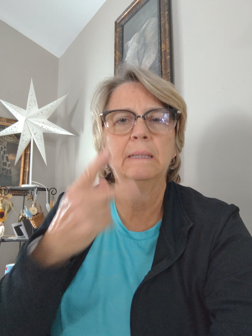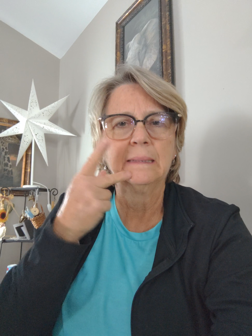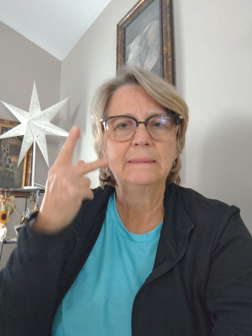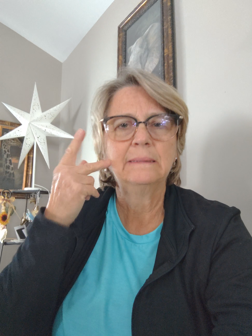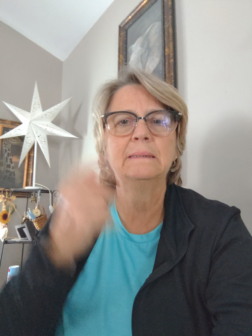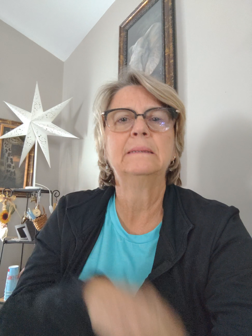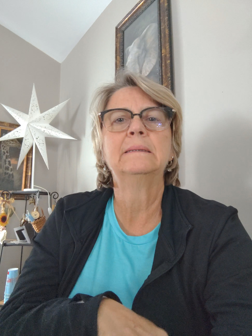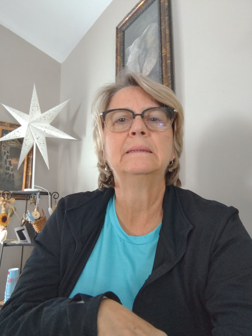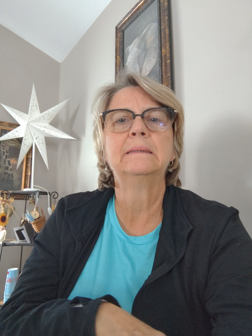kiss